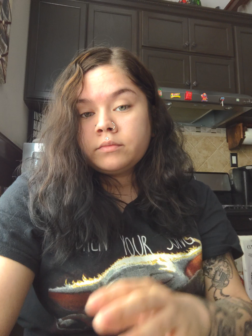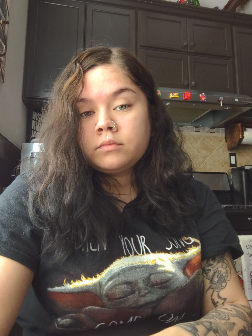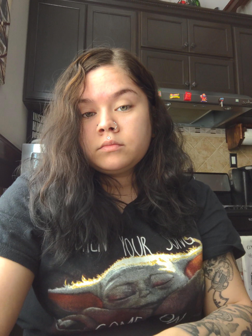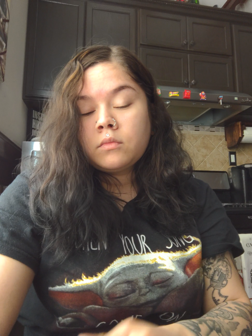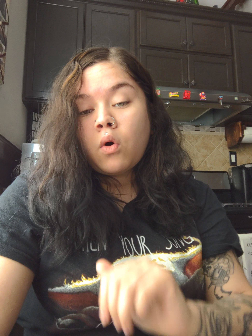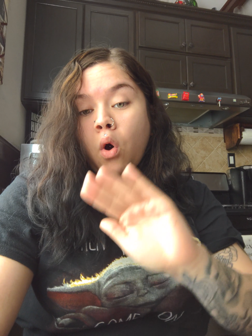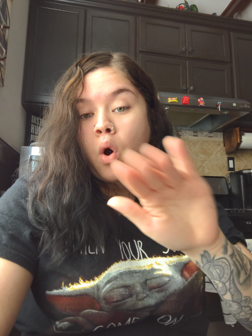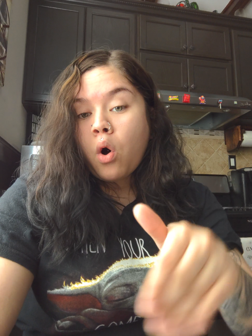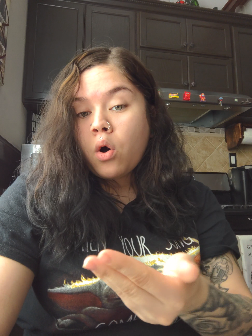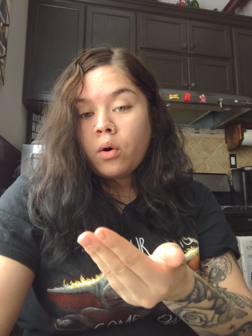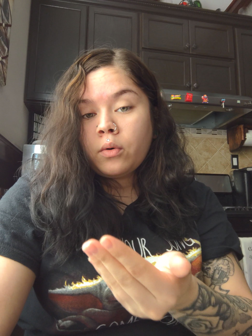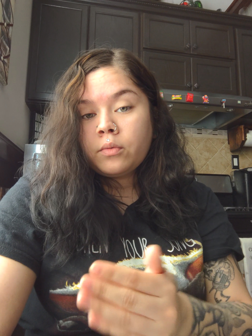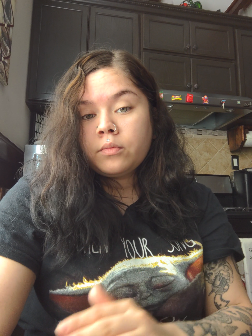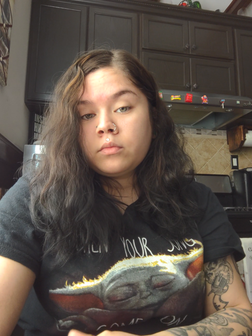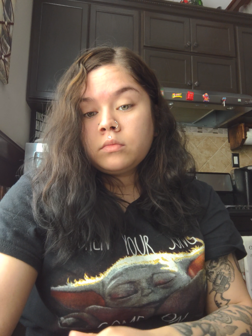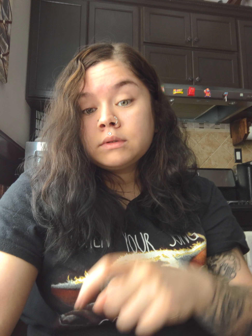all